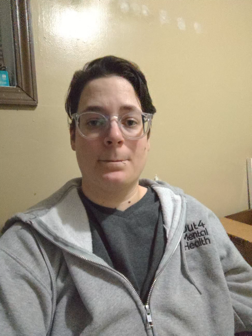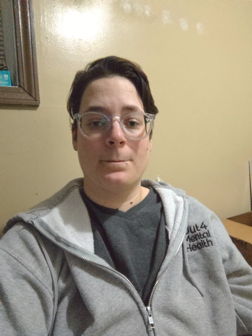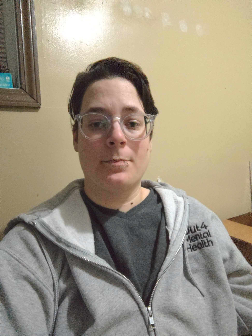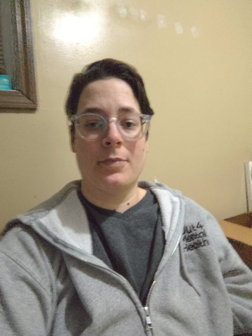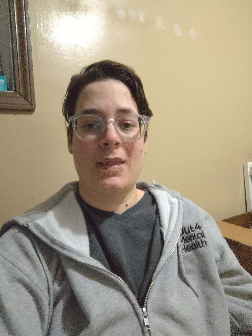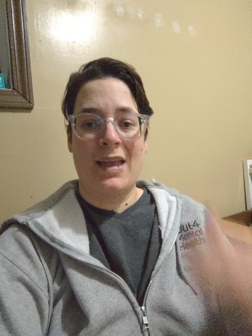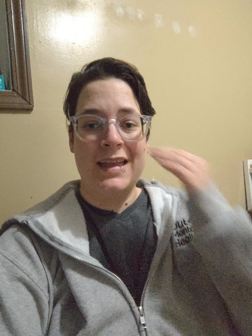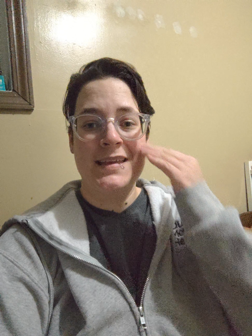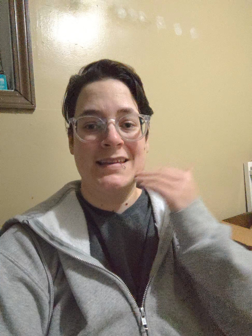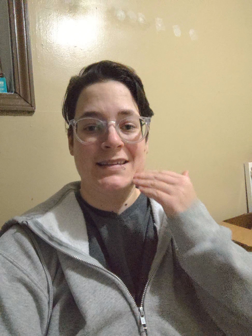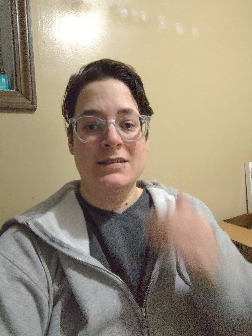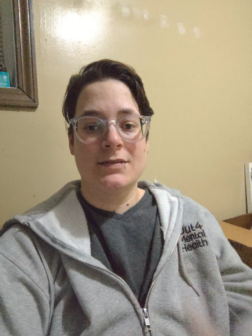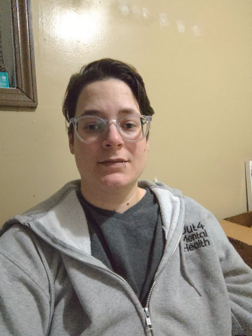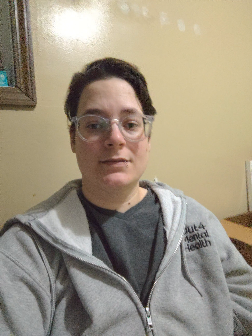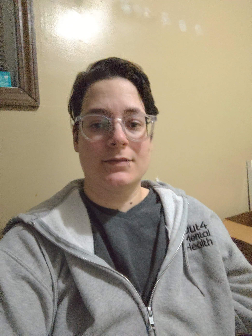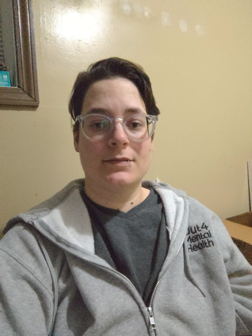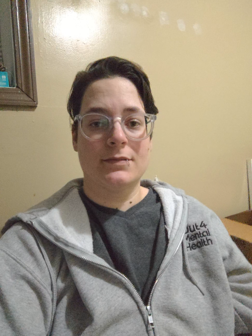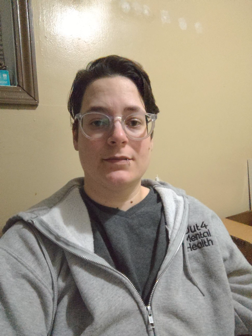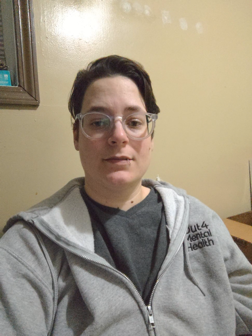head